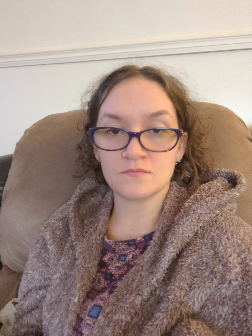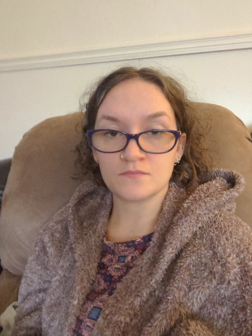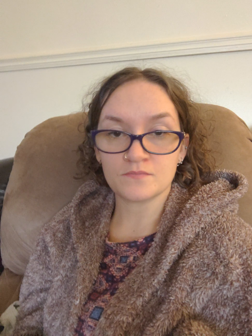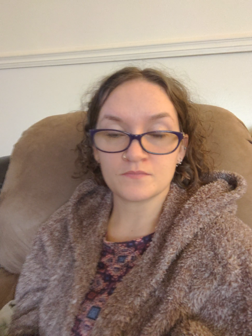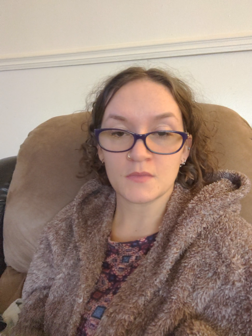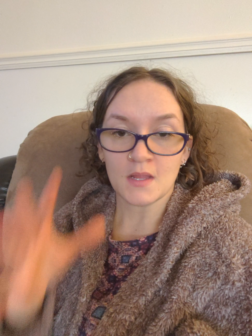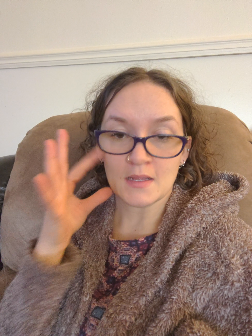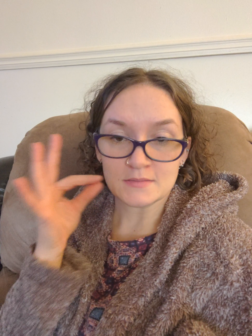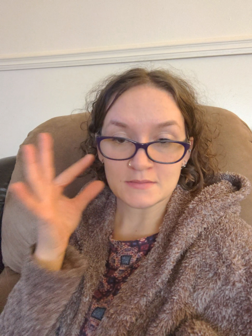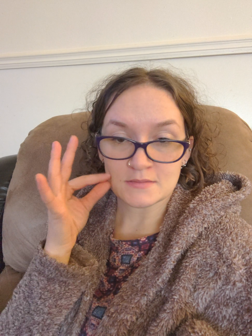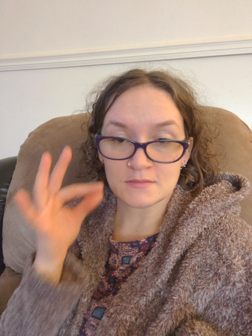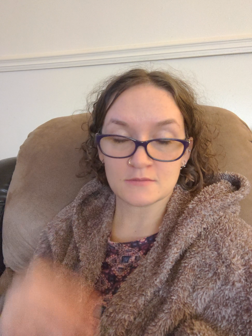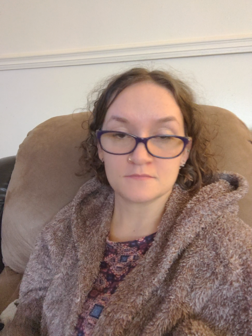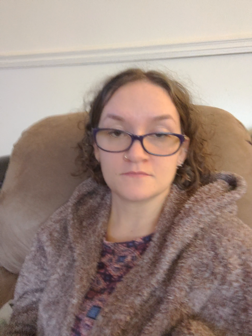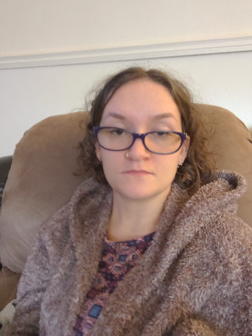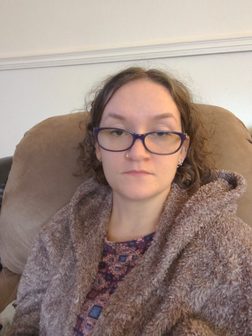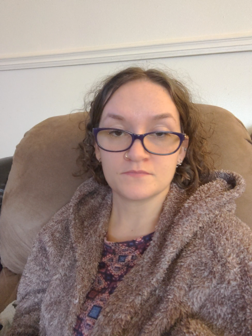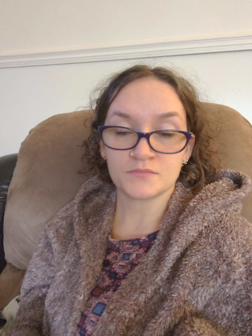cat